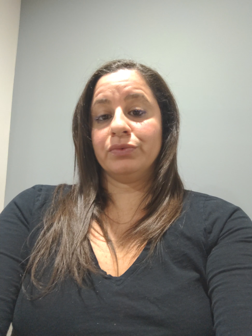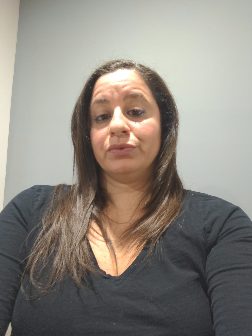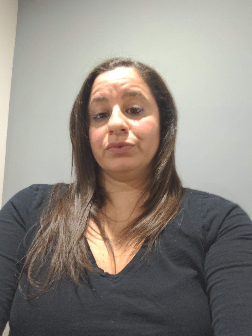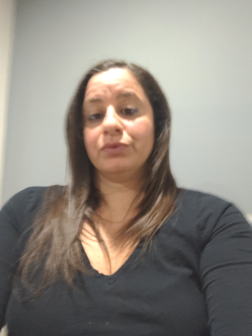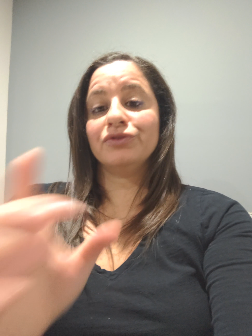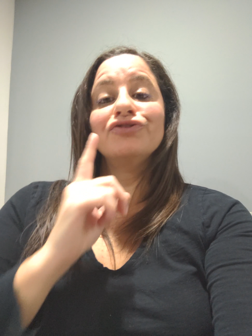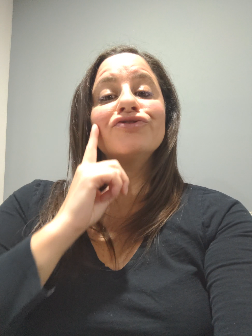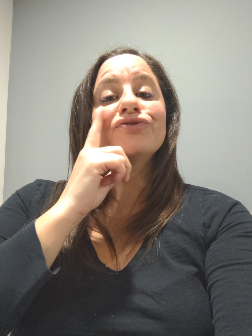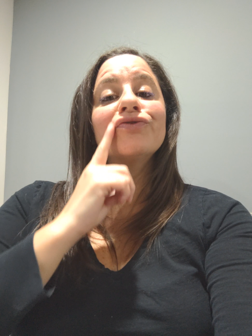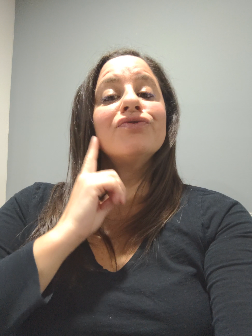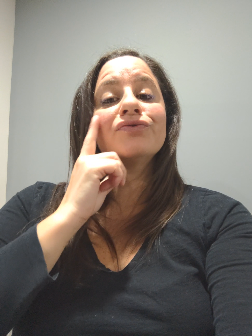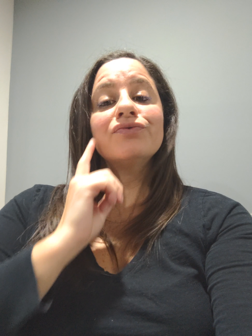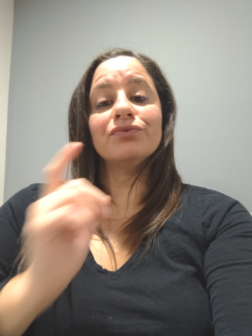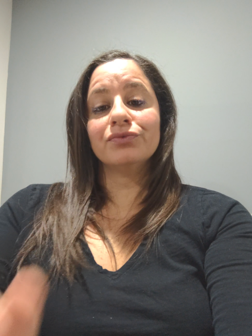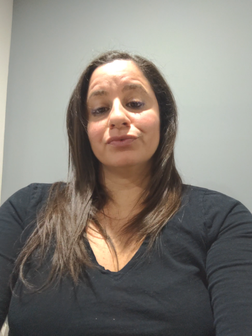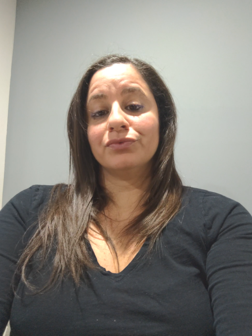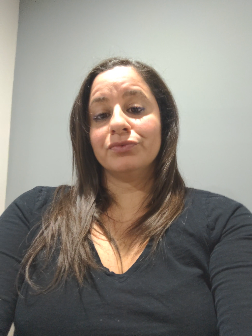cheek